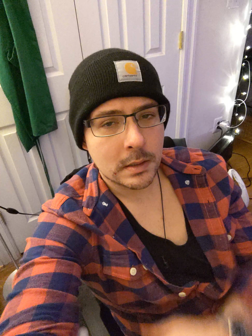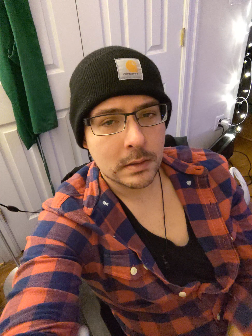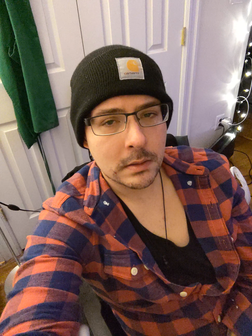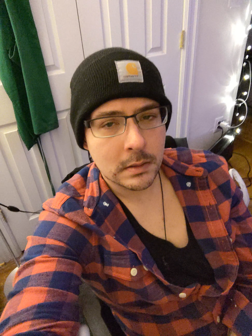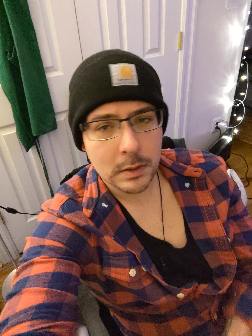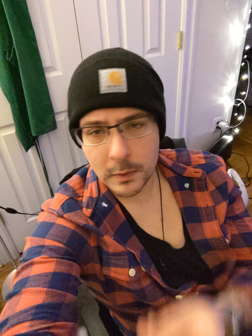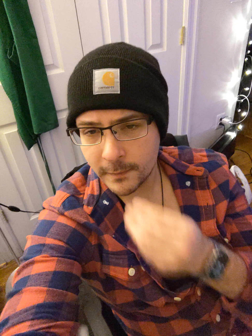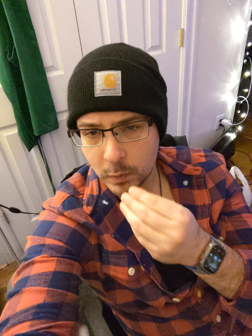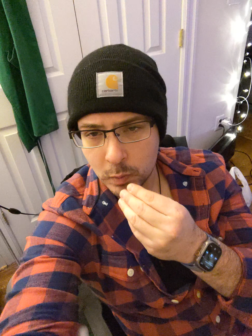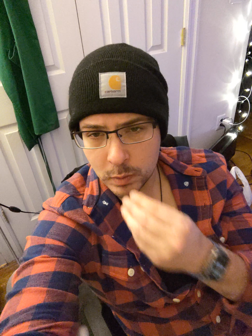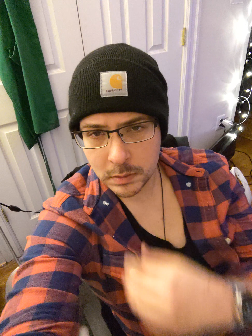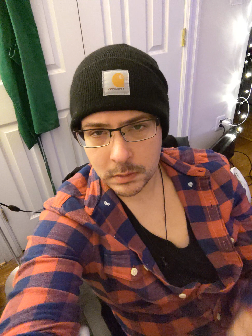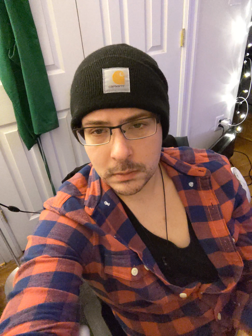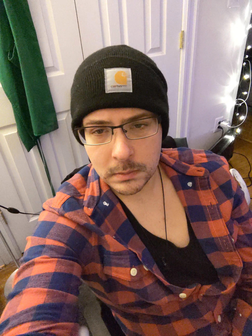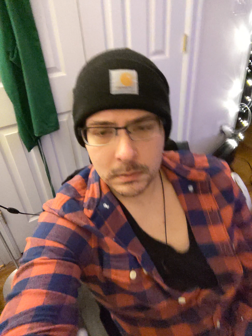food